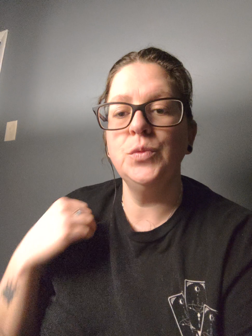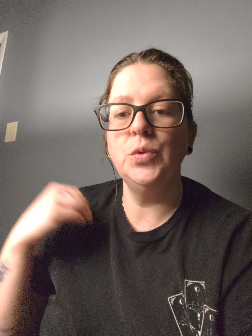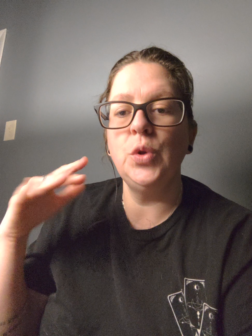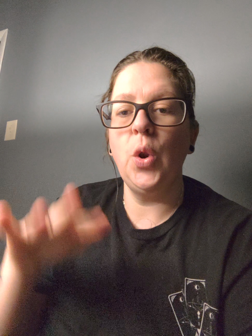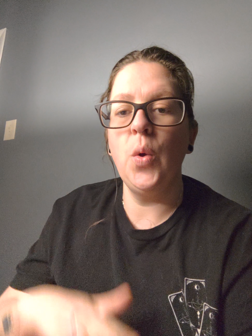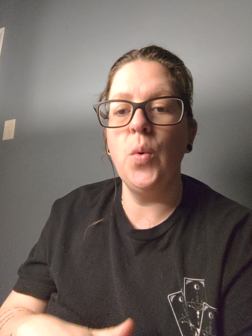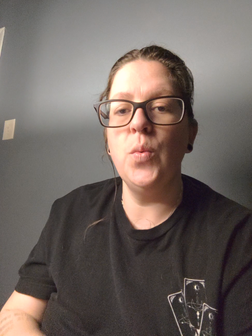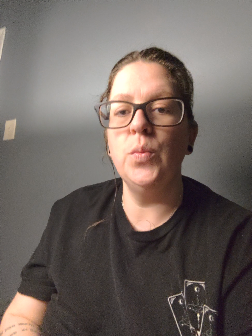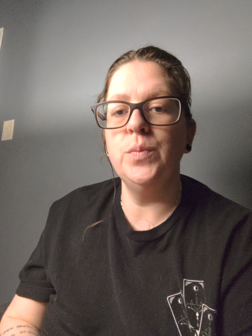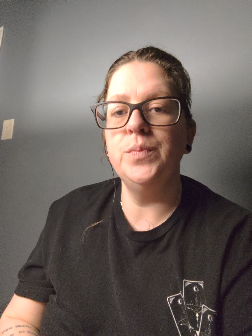snow